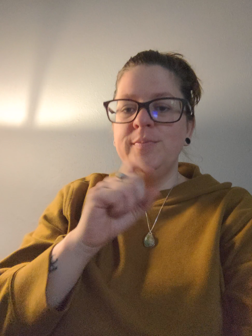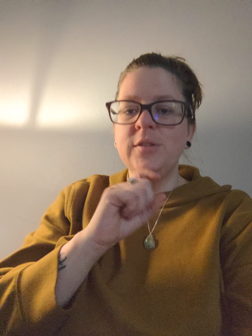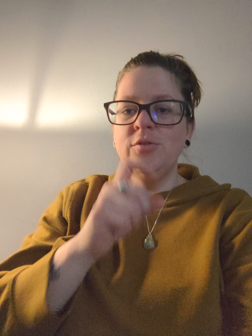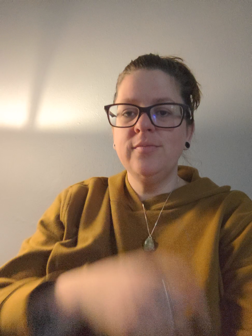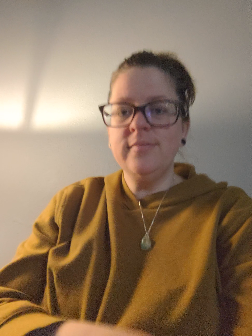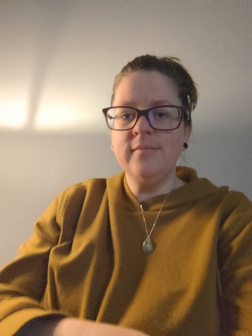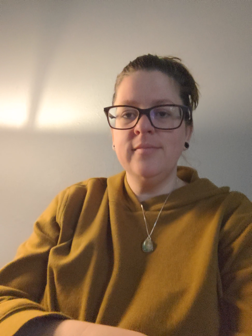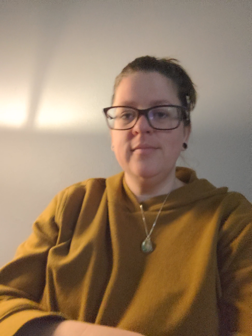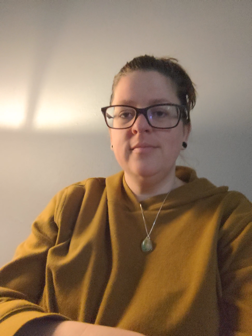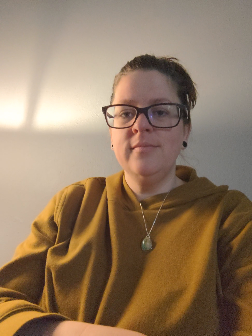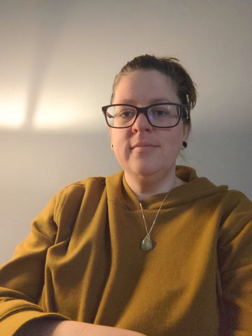garbage